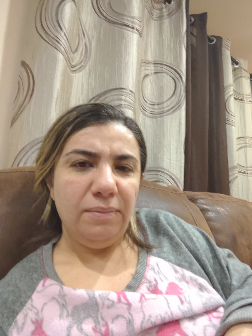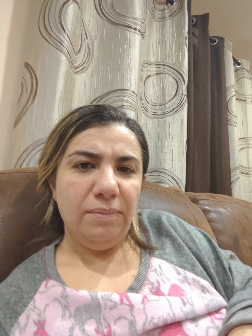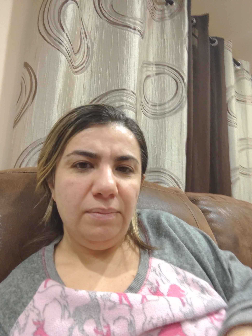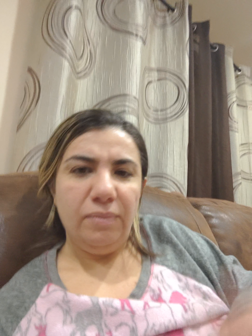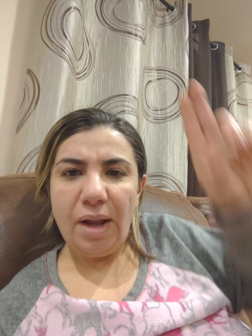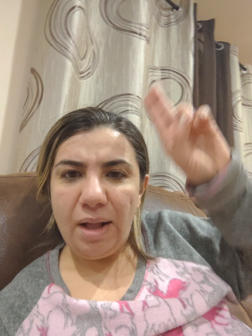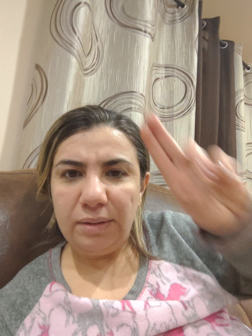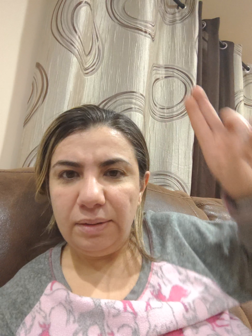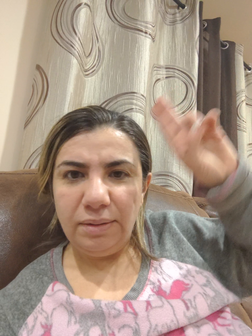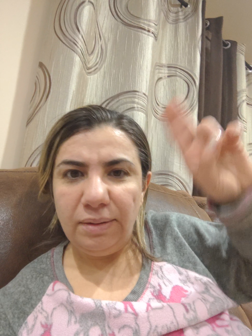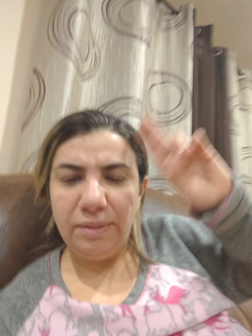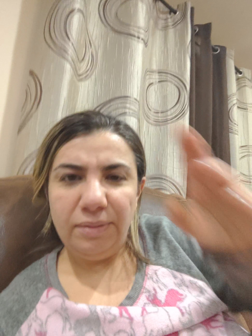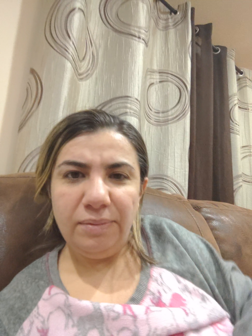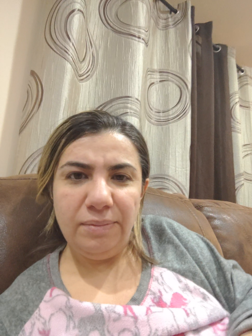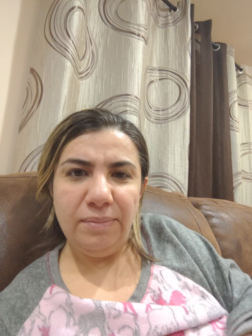uncle